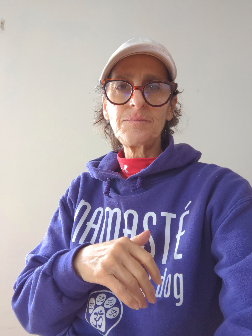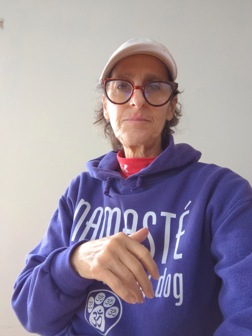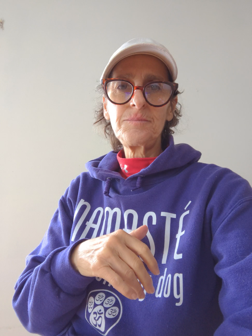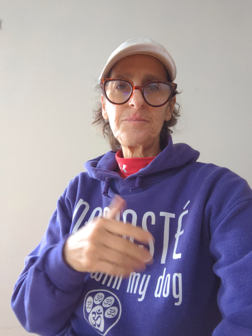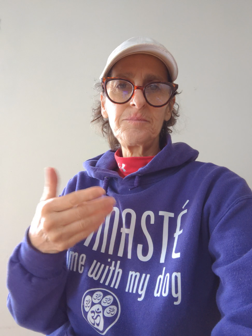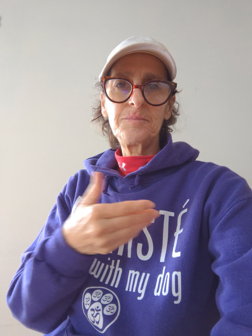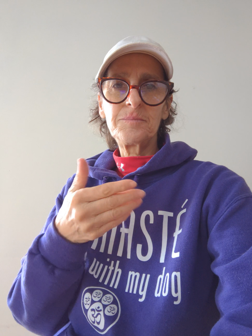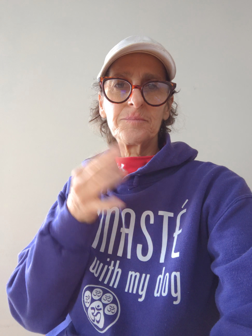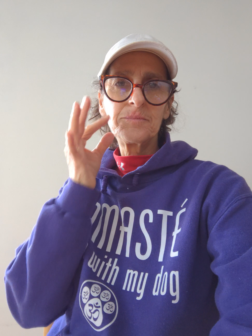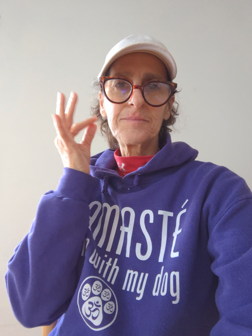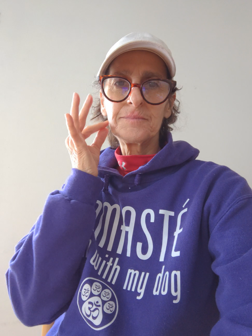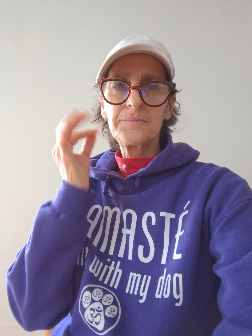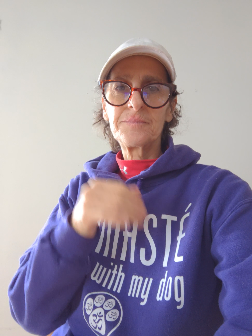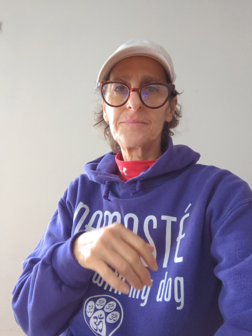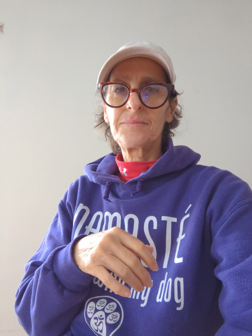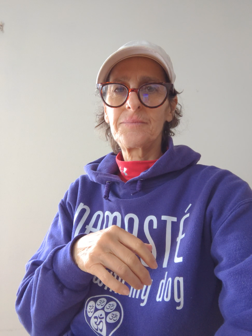kitty